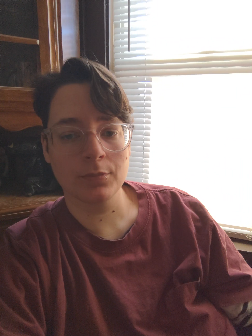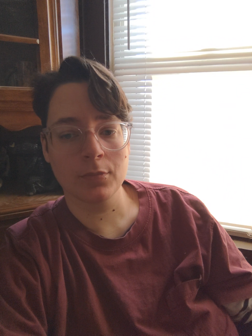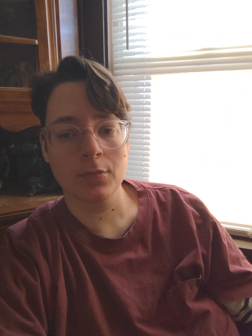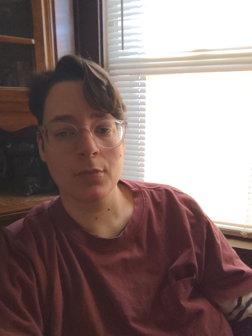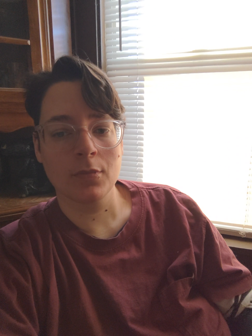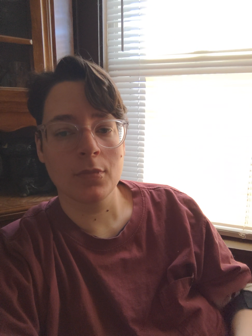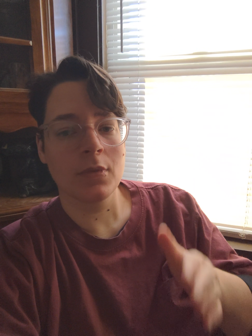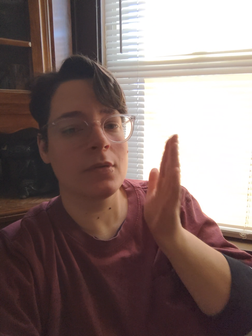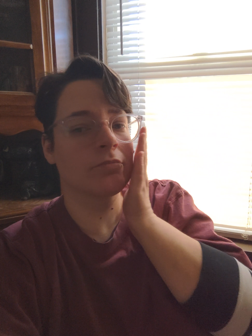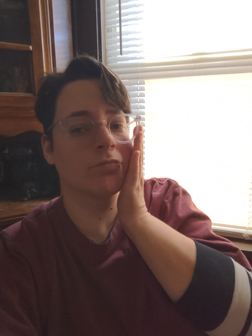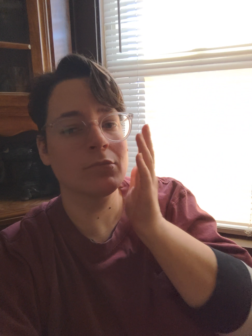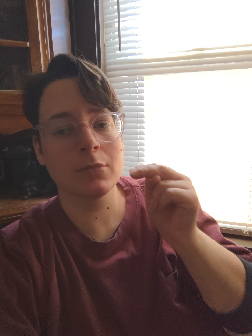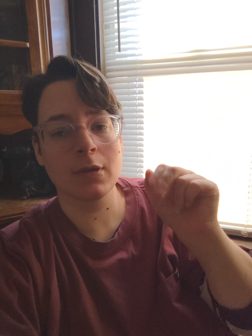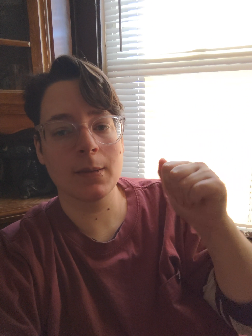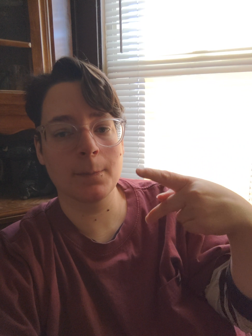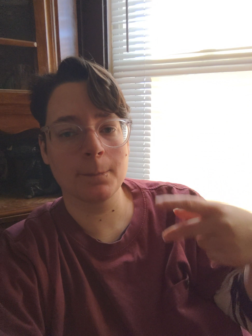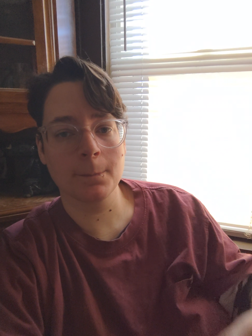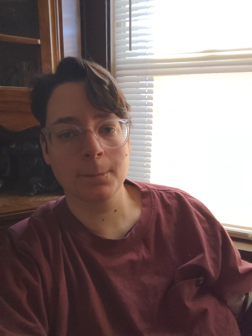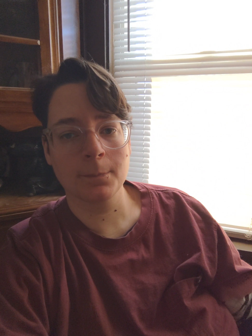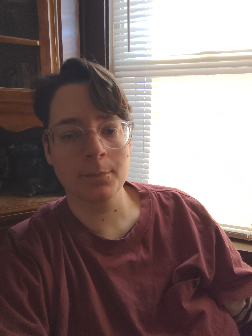nap